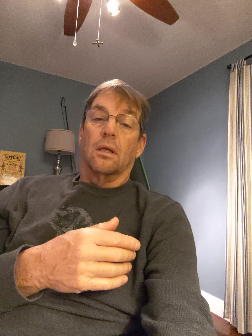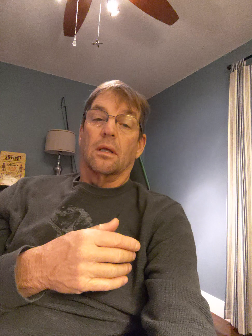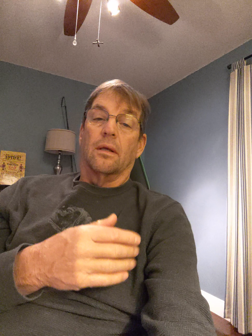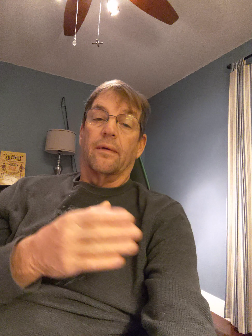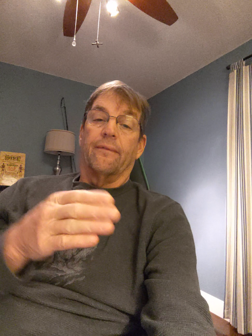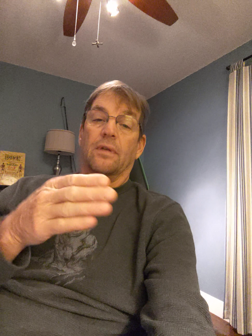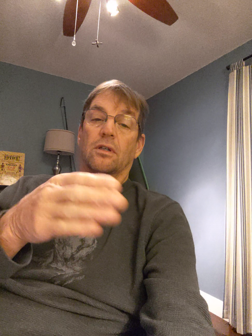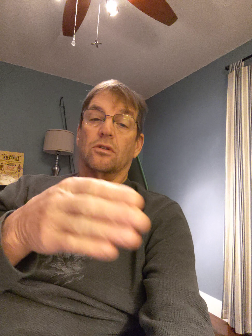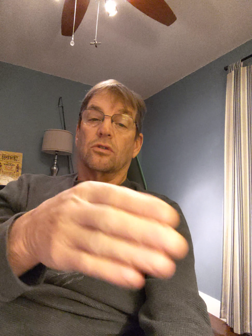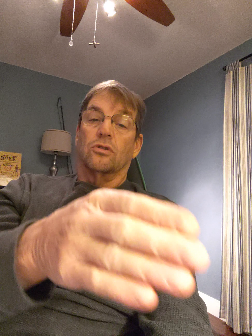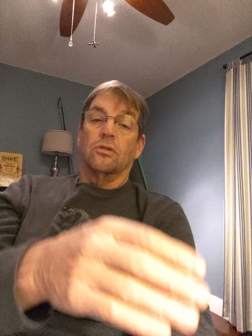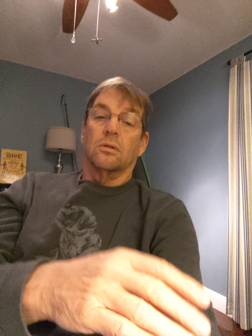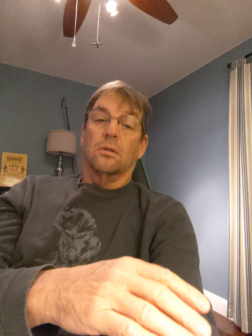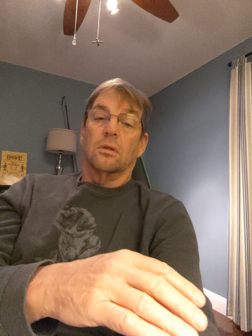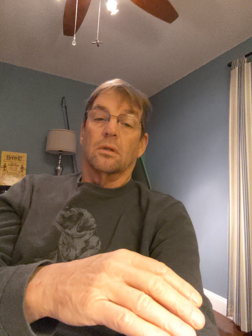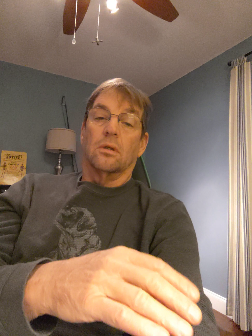fish